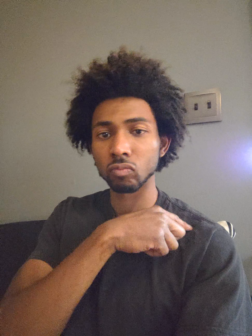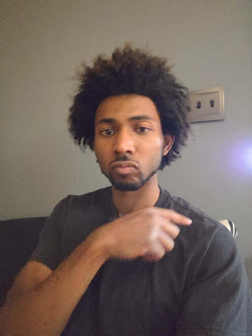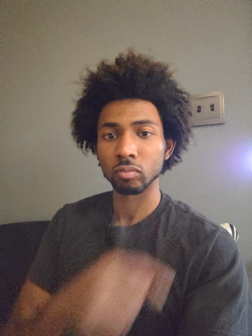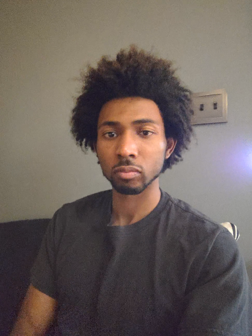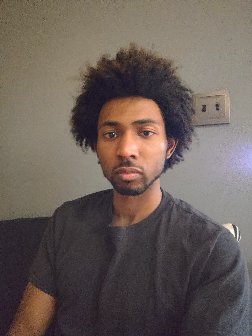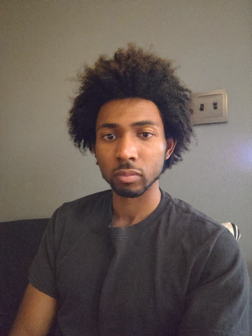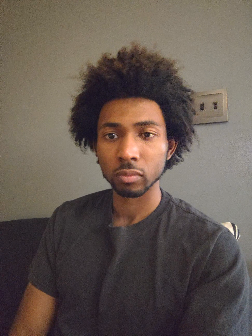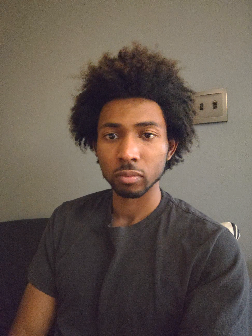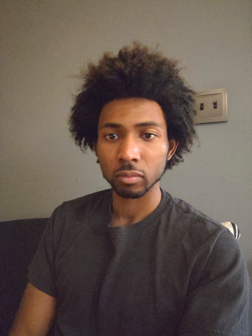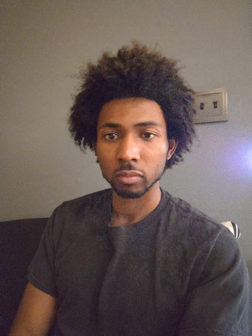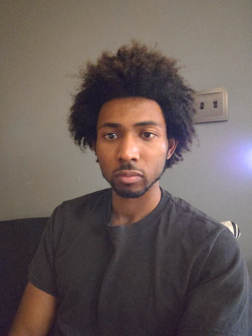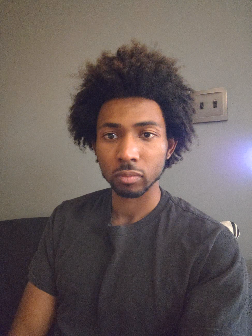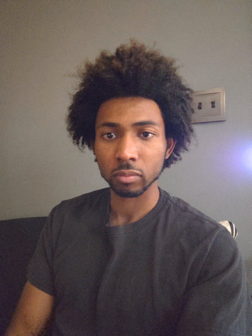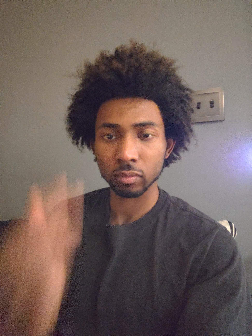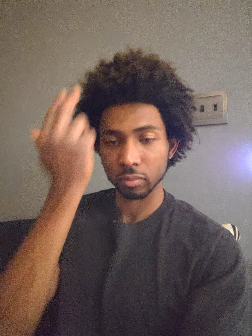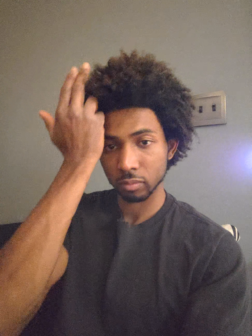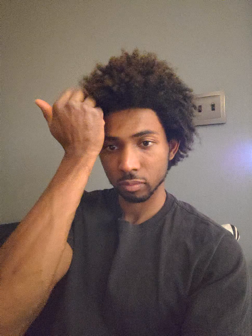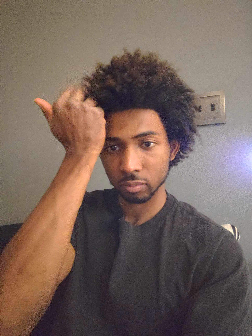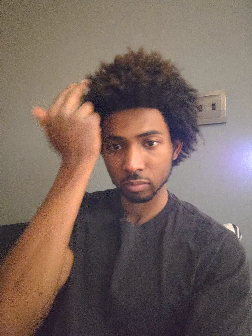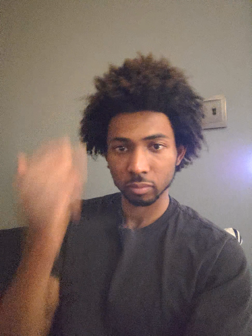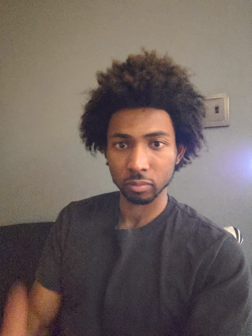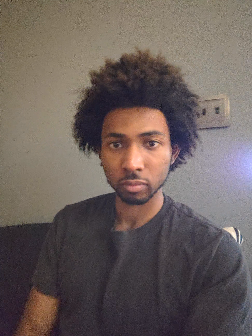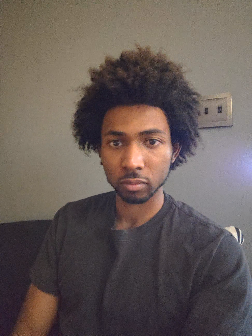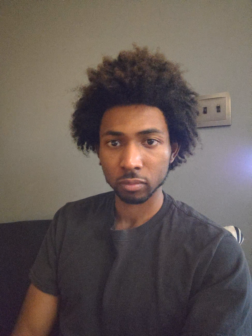rabbit